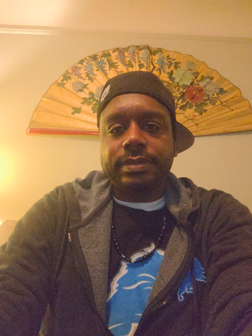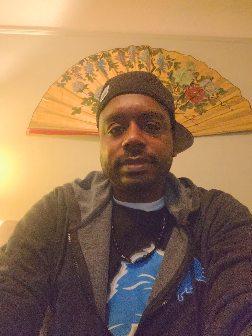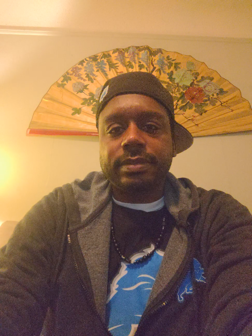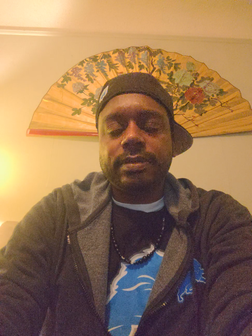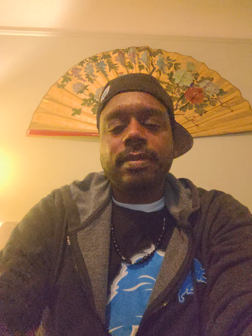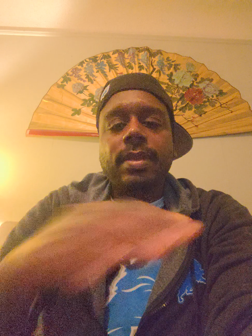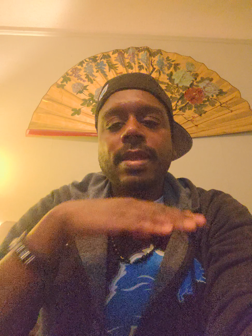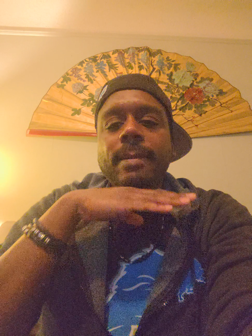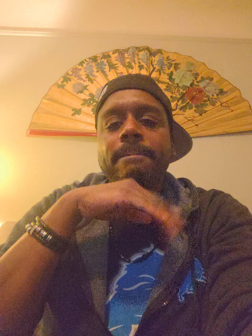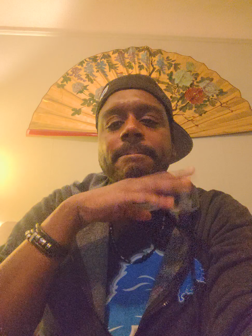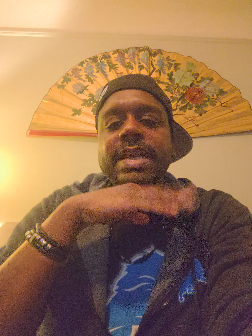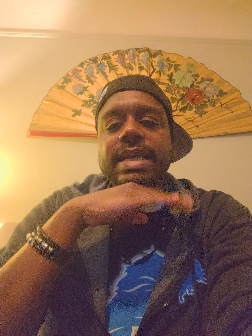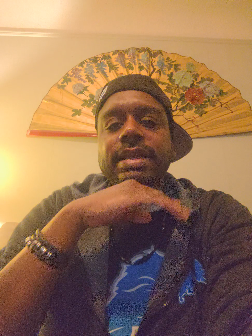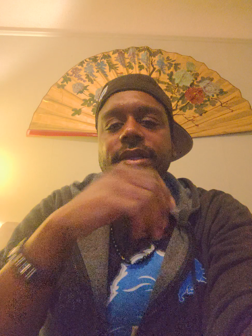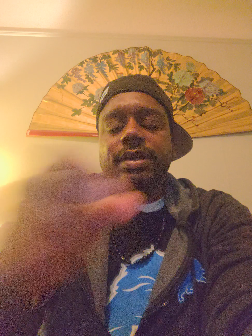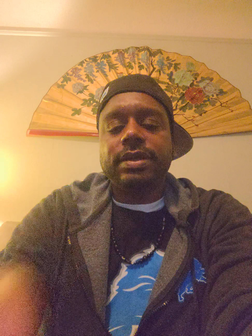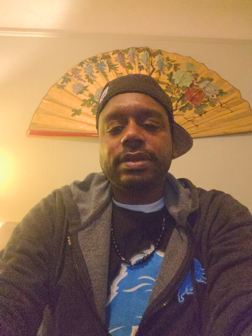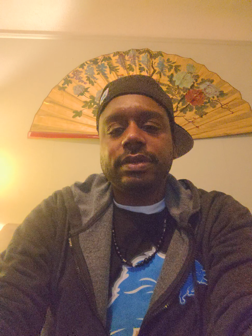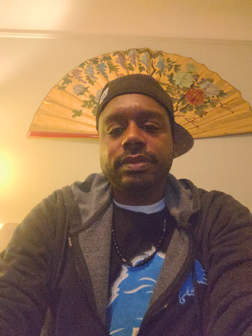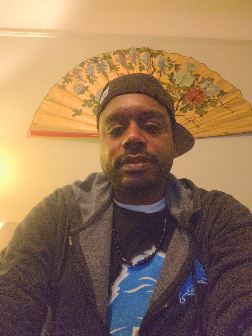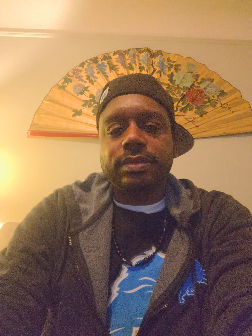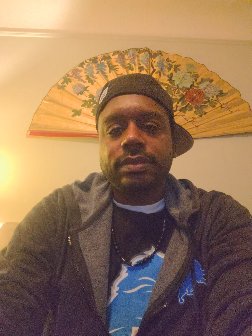pig